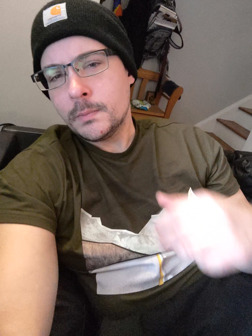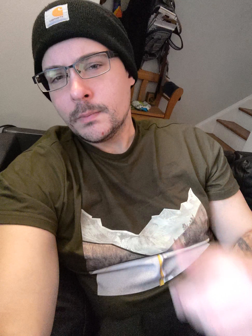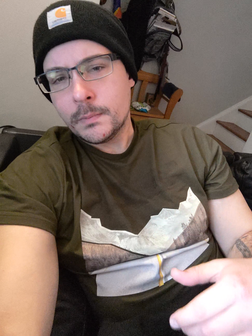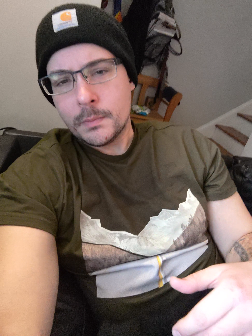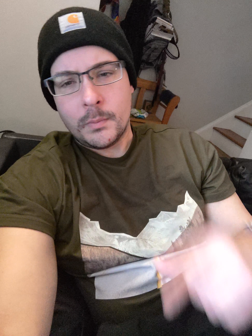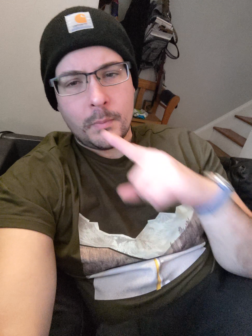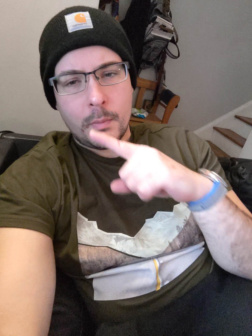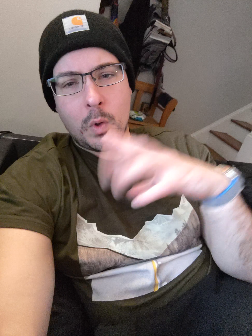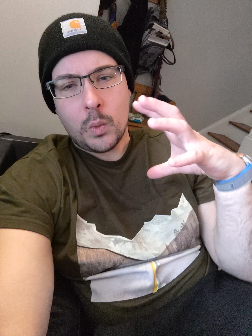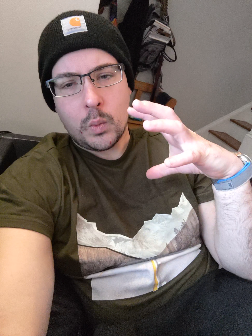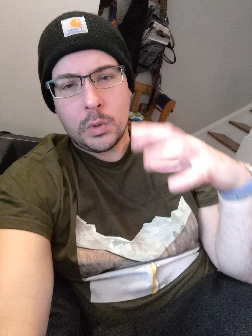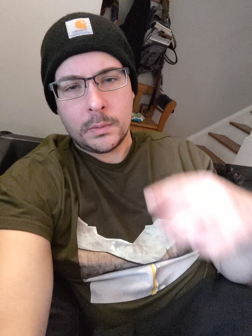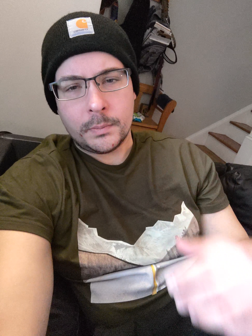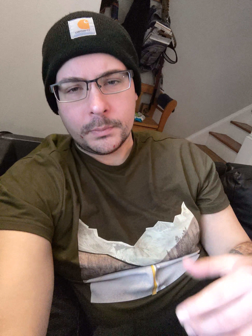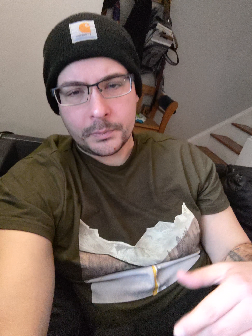balloon